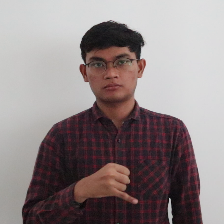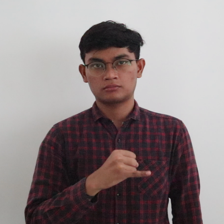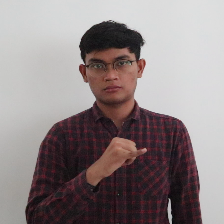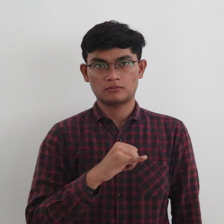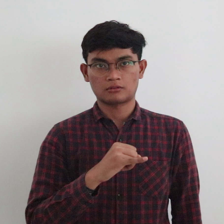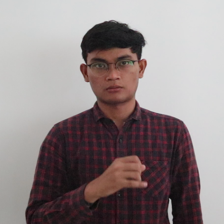J